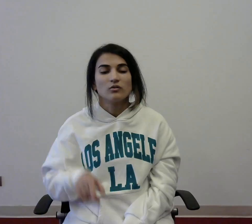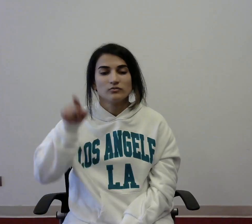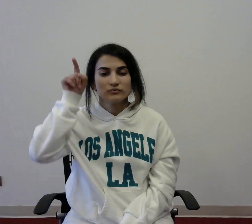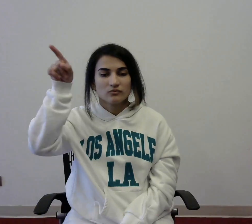O